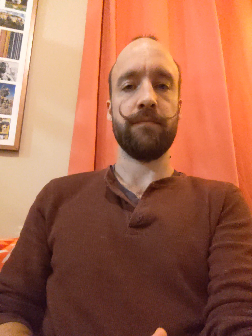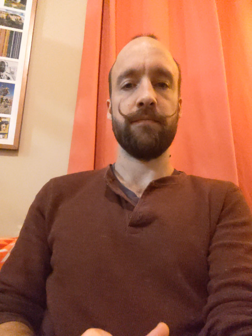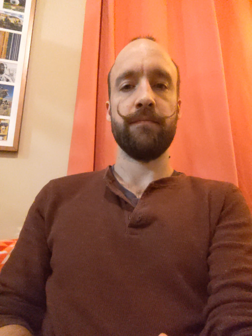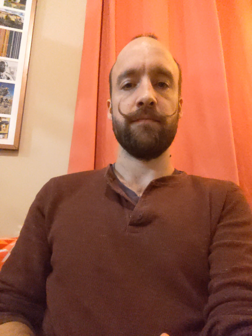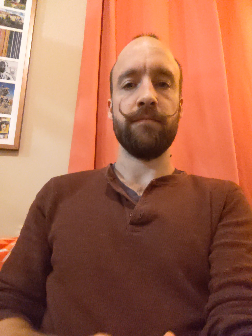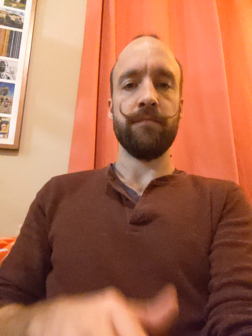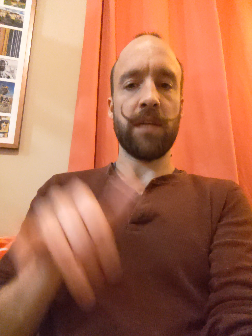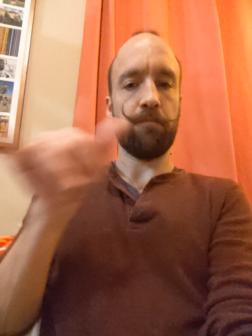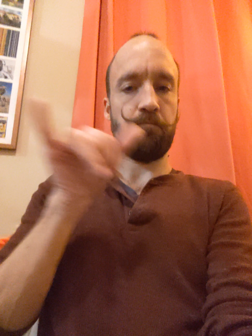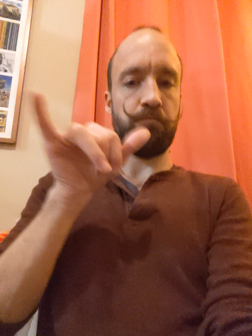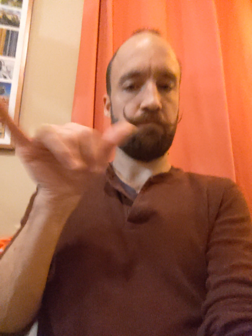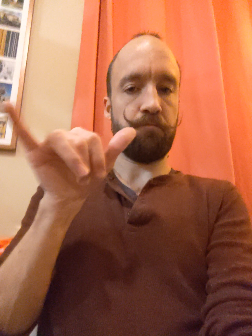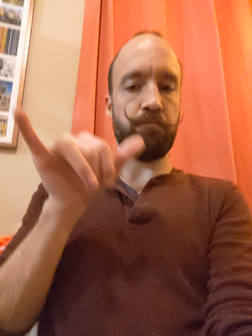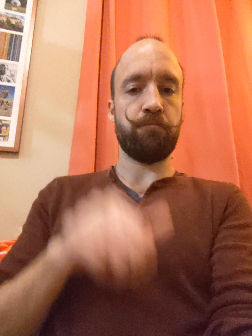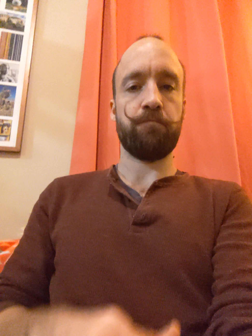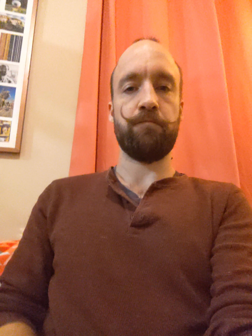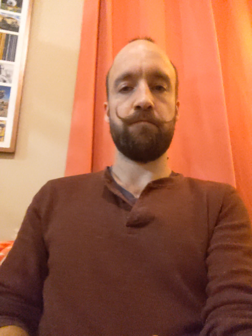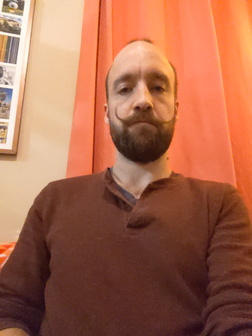same